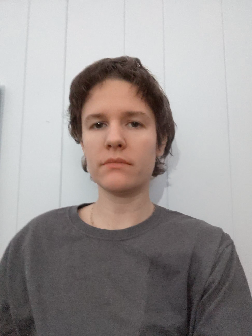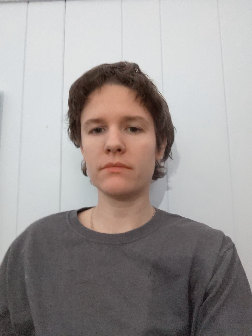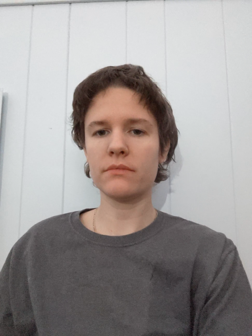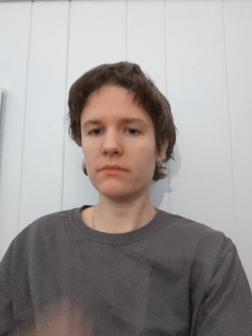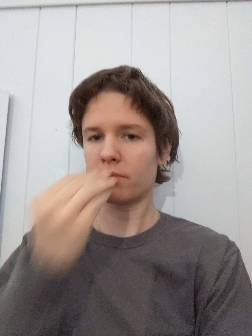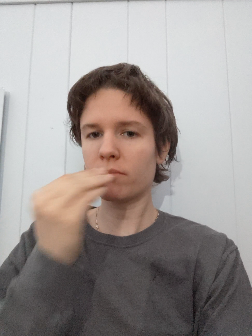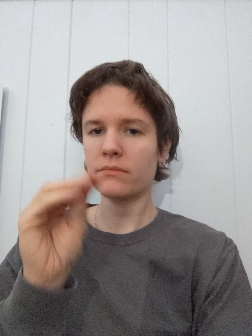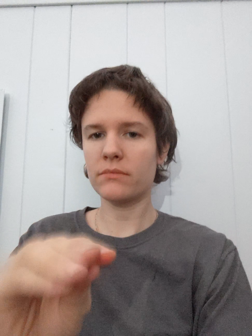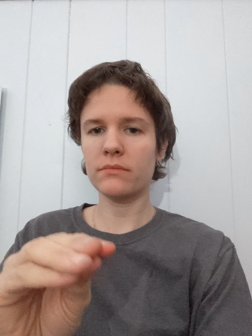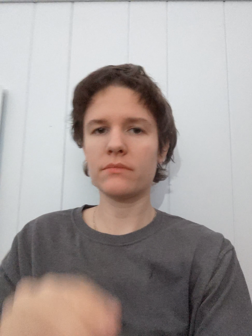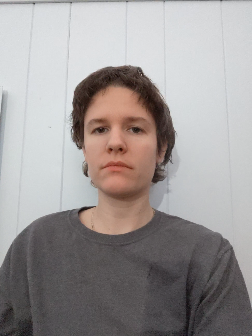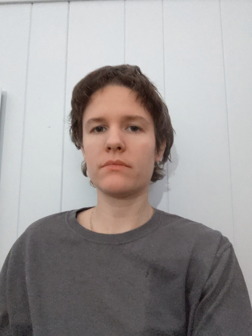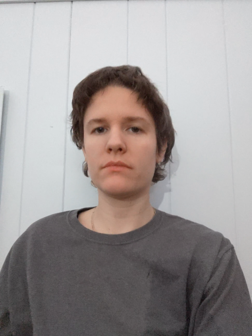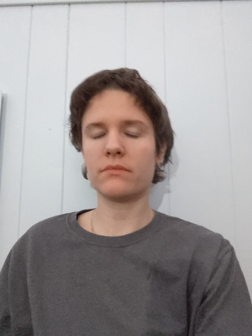kiss